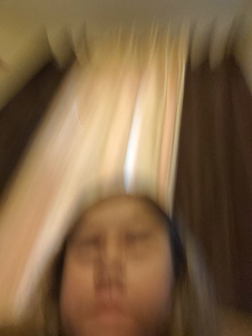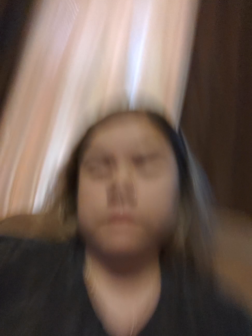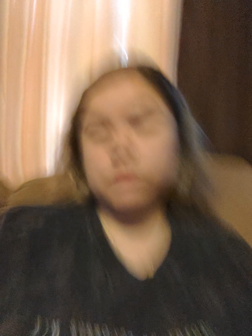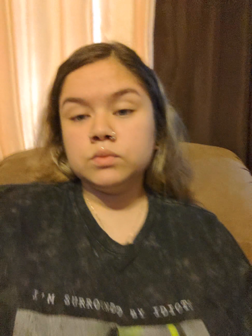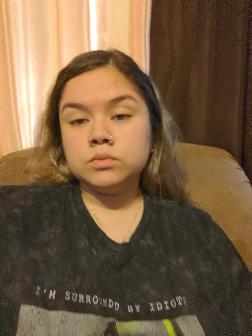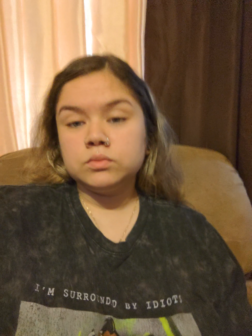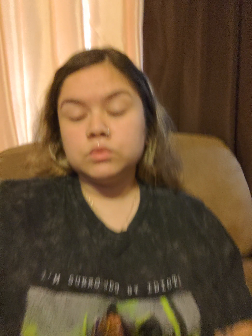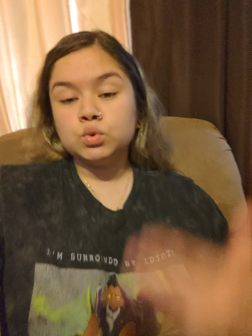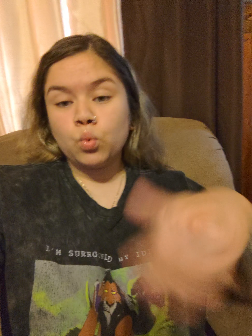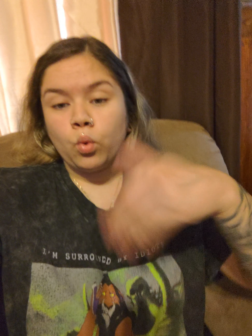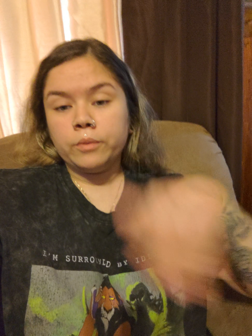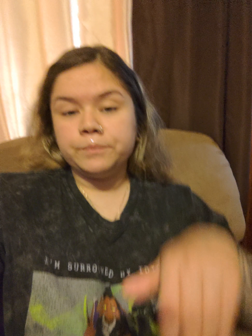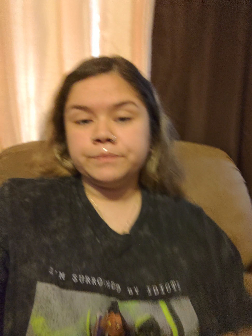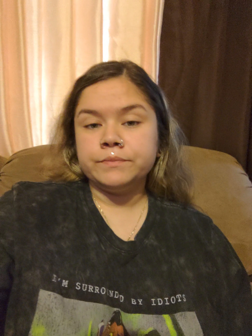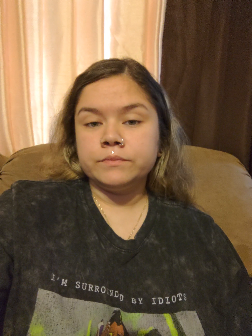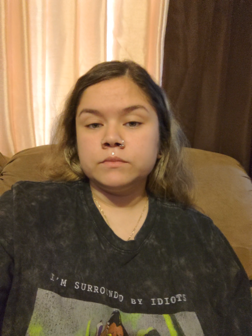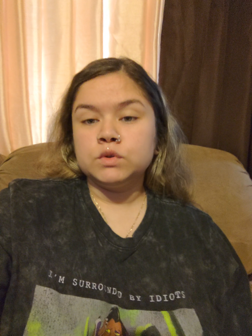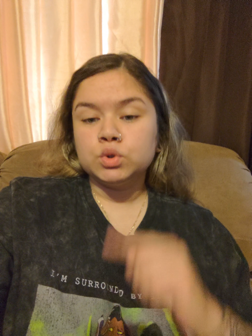shorts